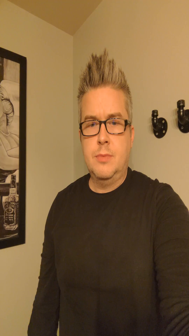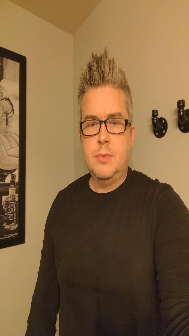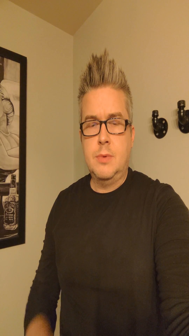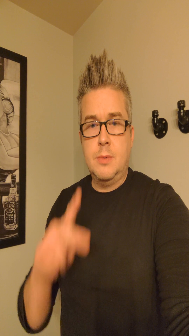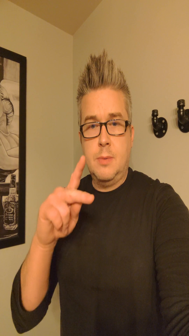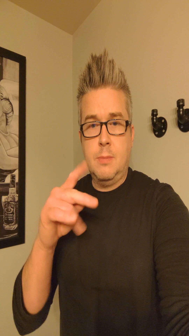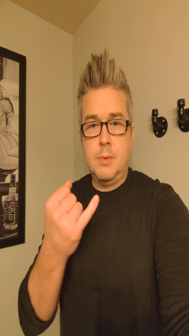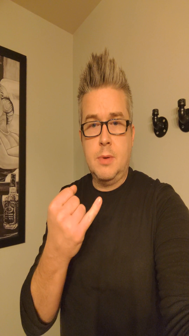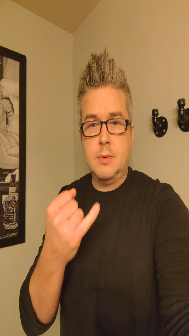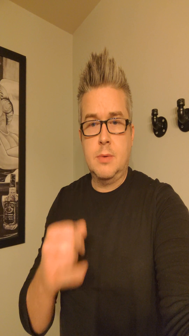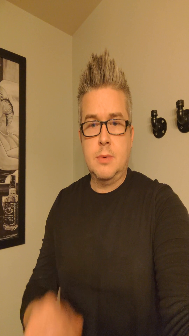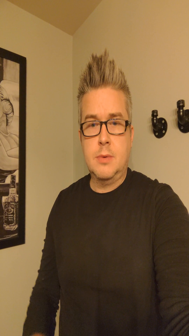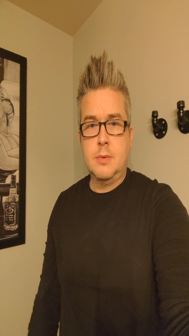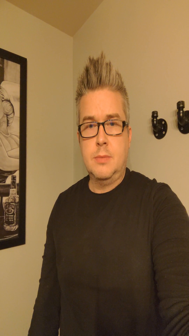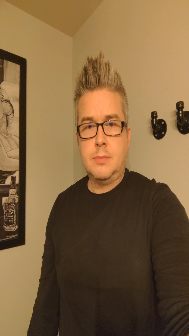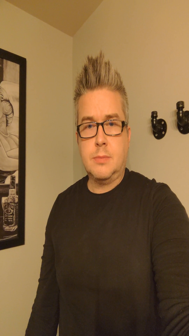pajamas